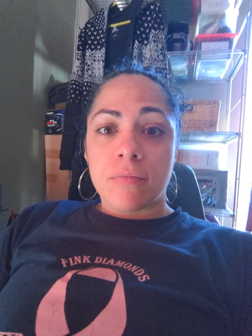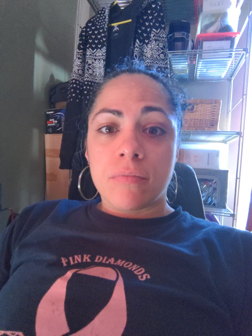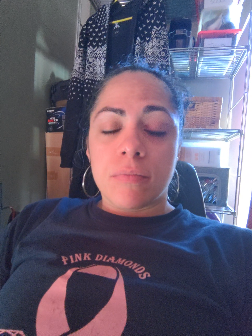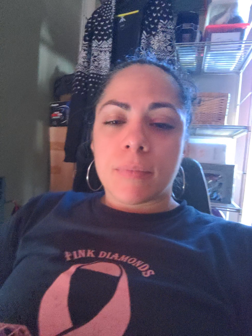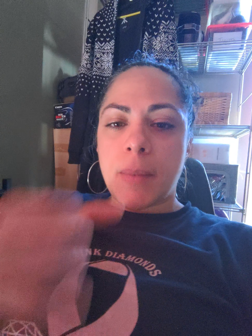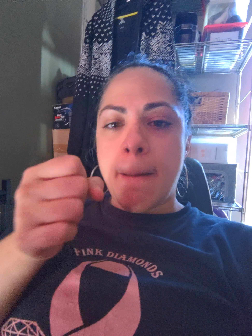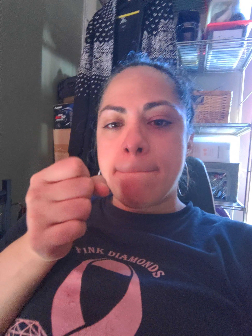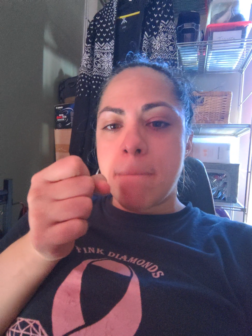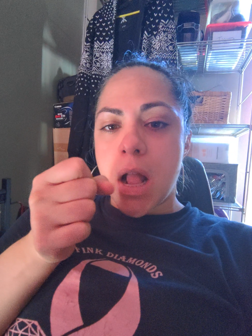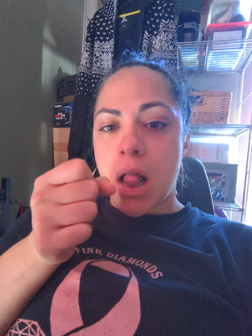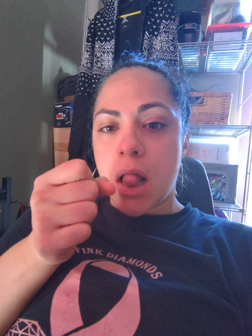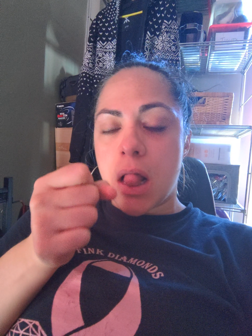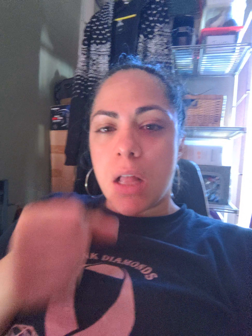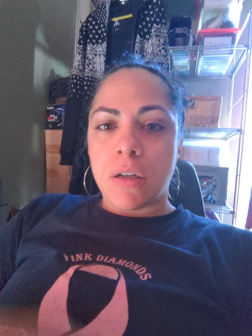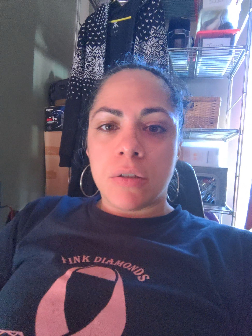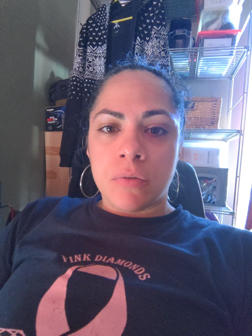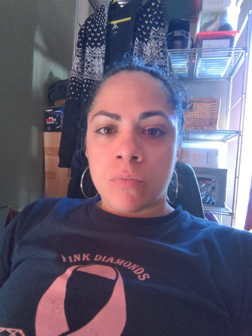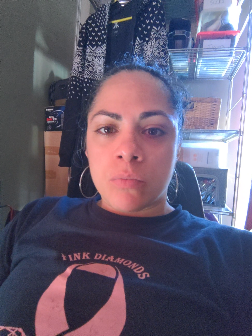milk